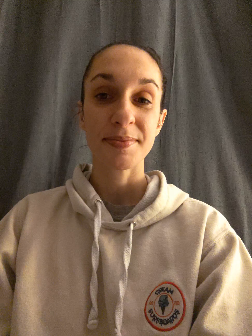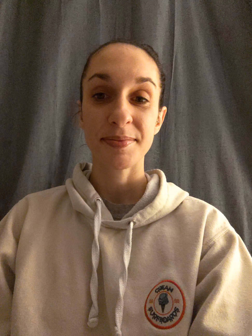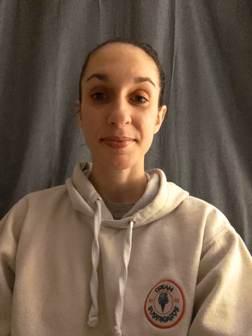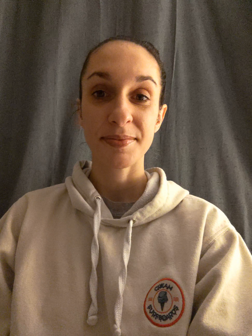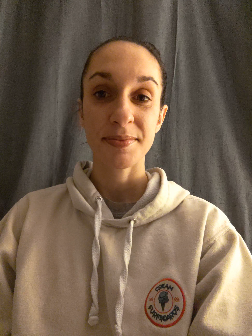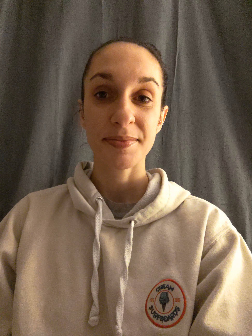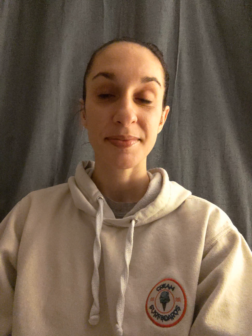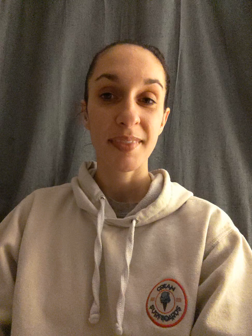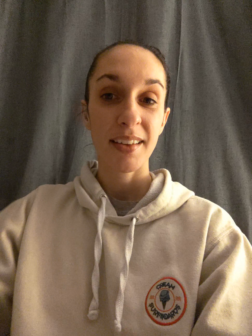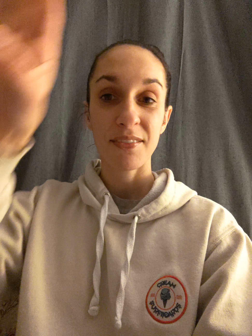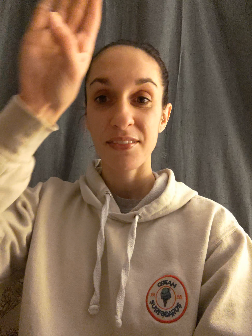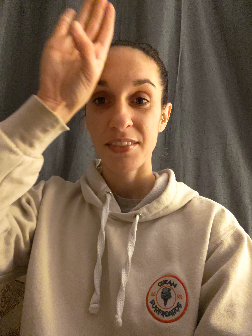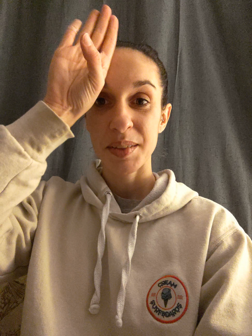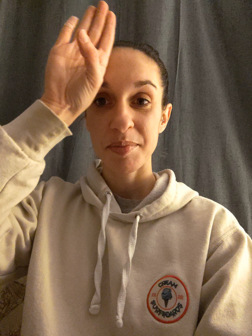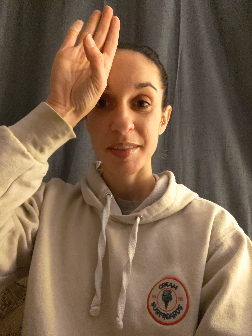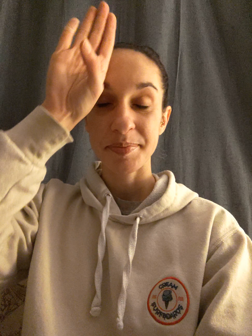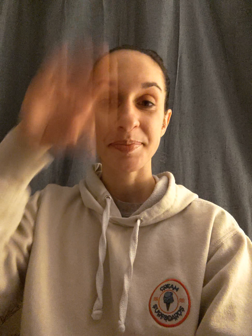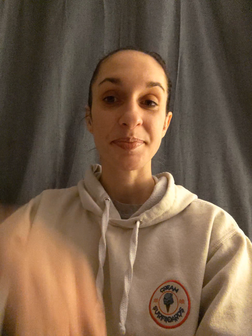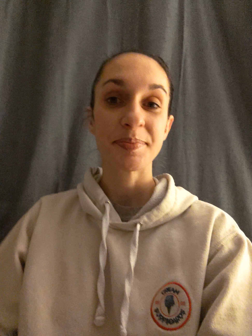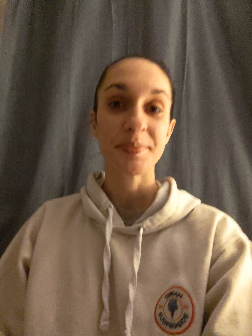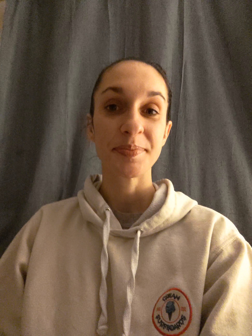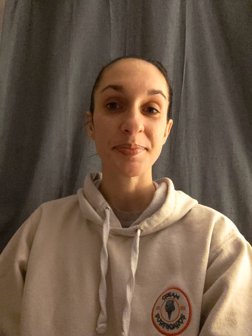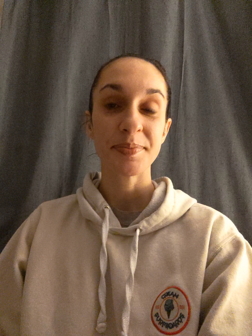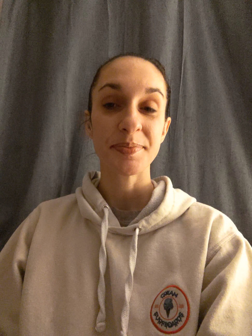fireman